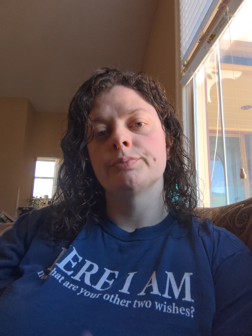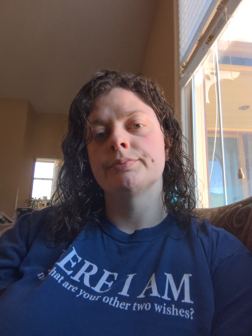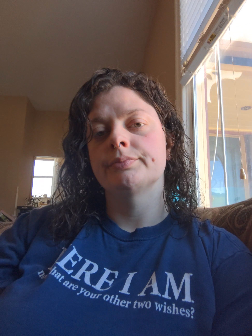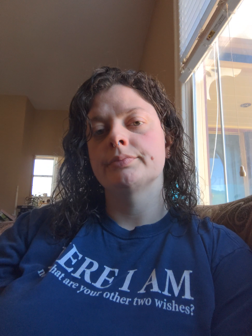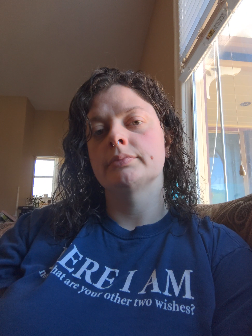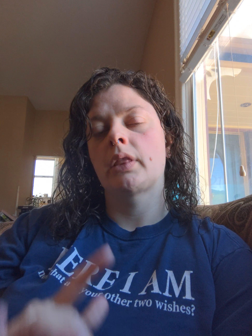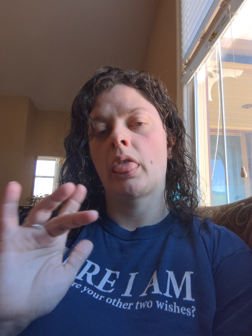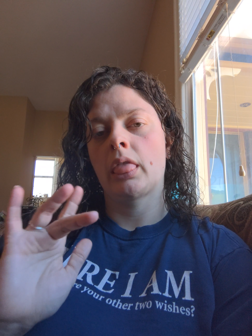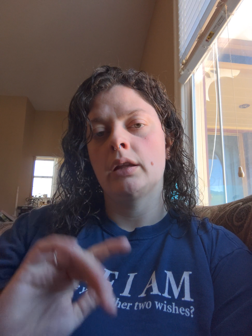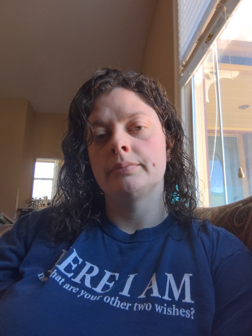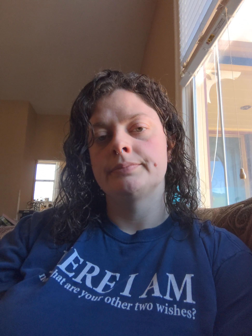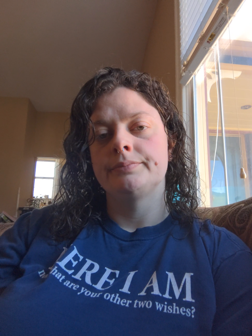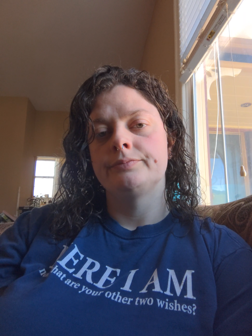yucky